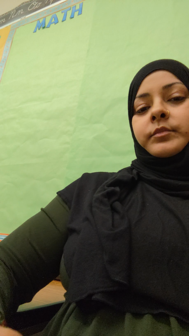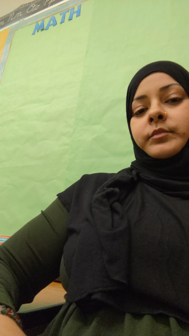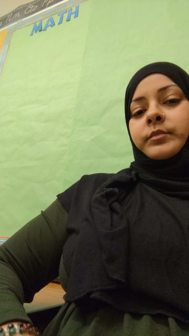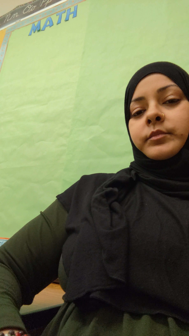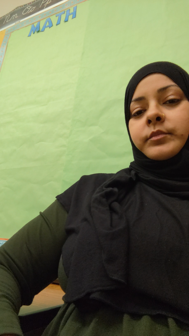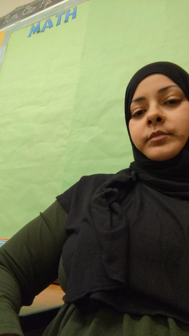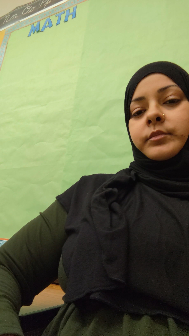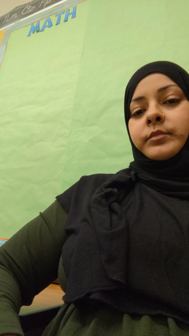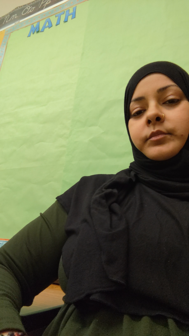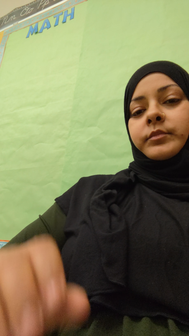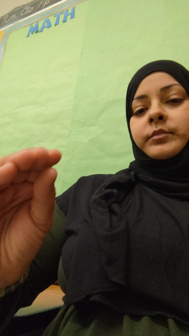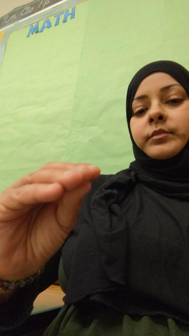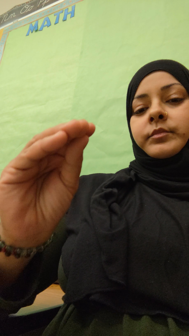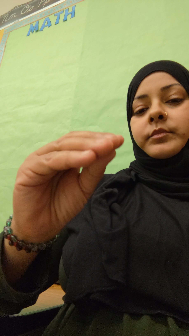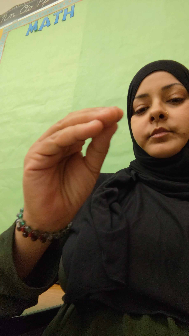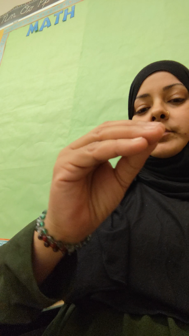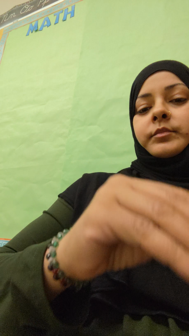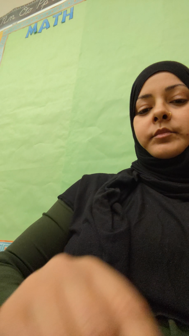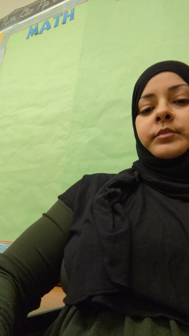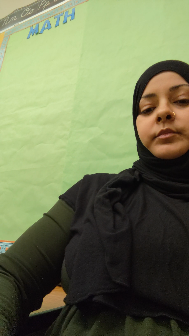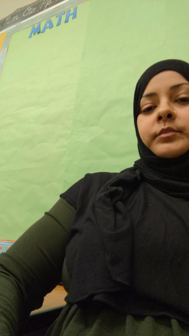dinosaur